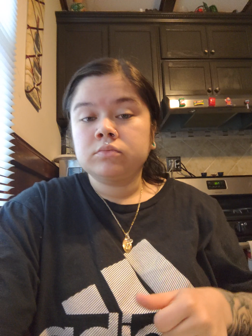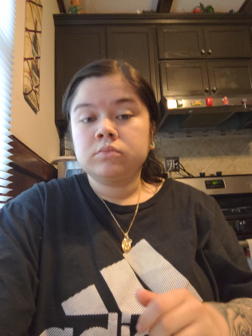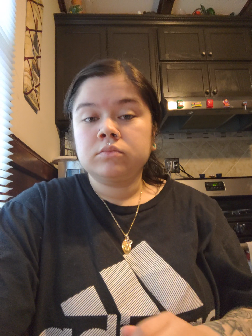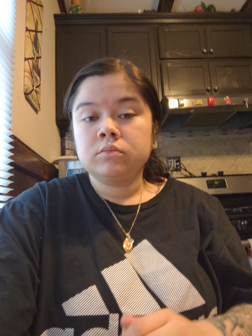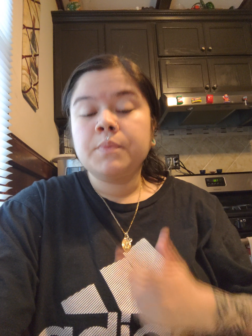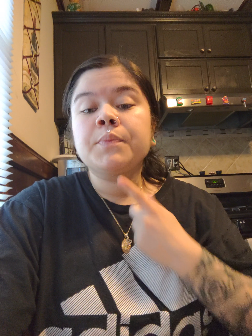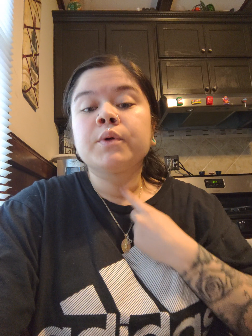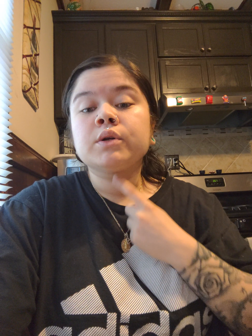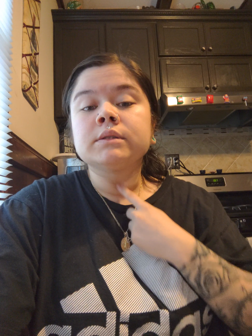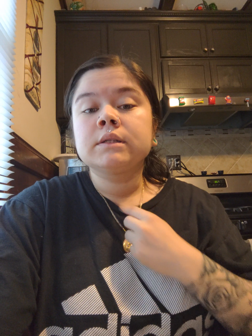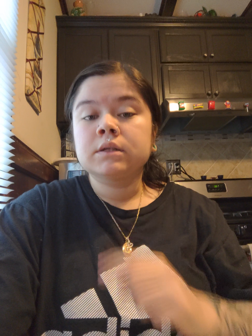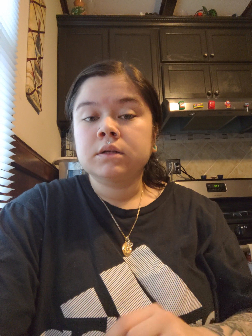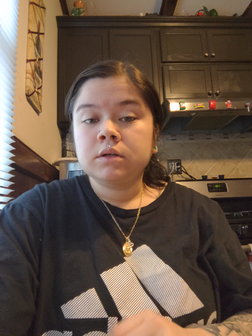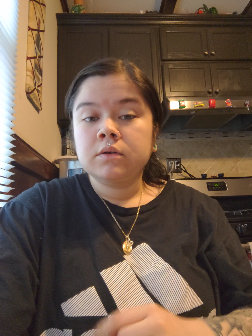thirsty